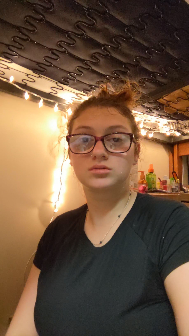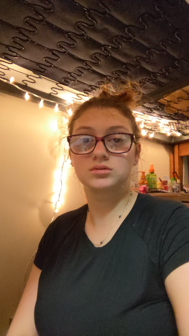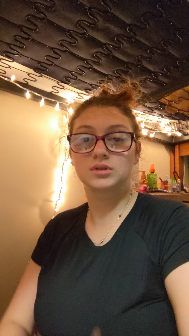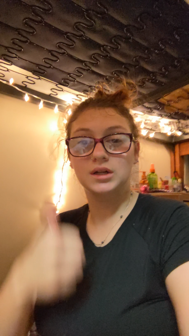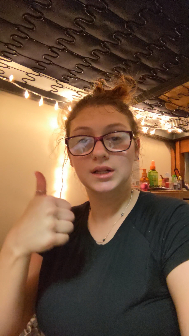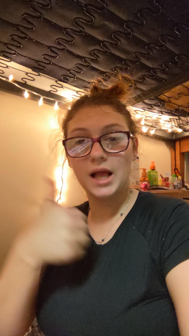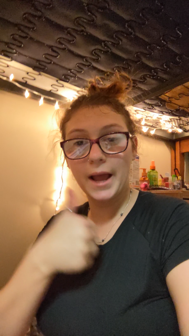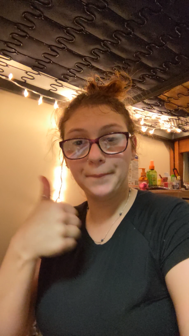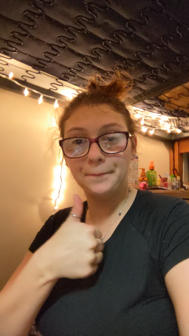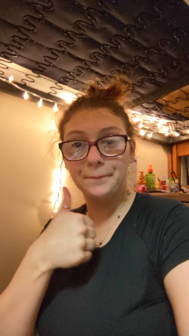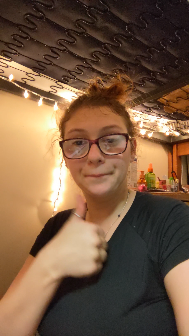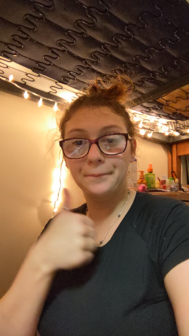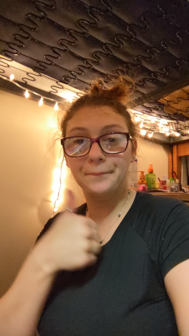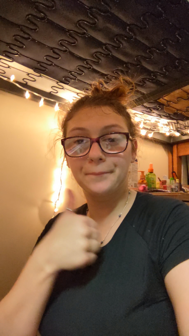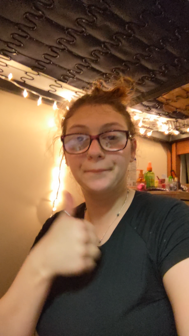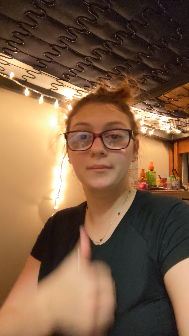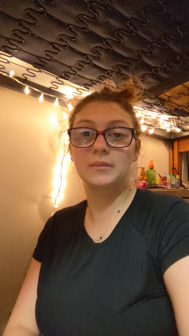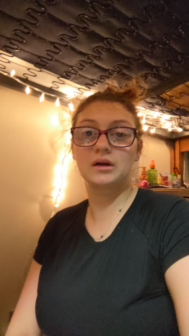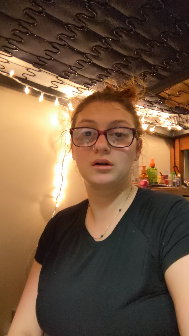game